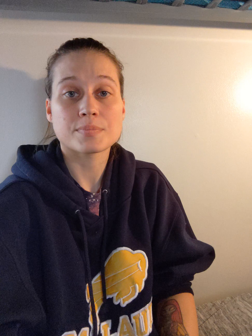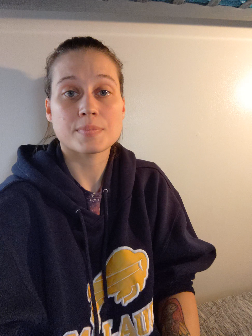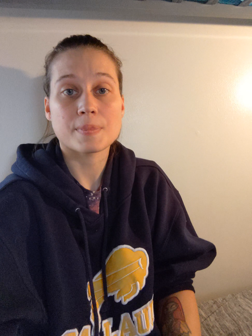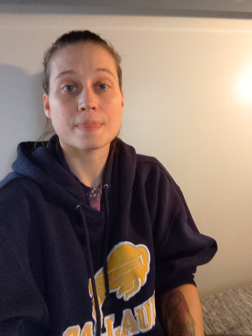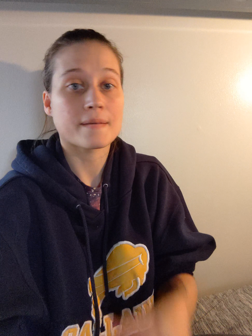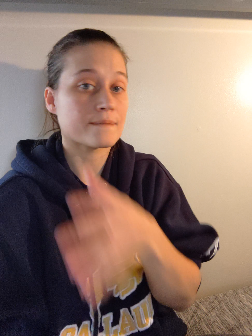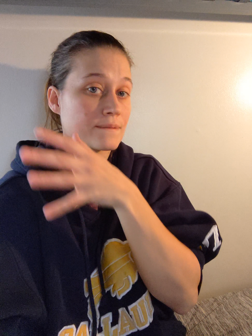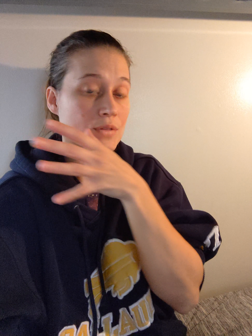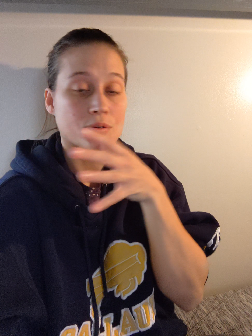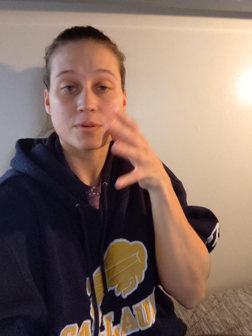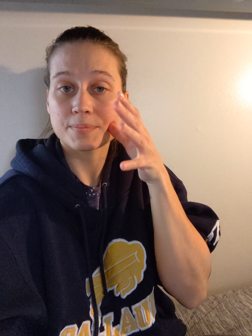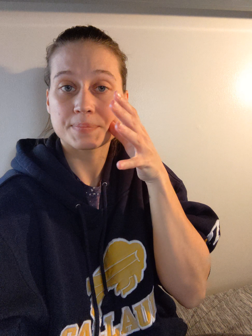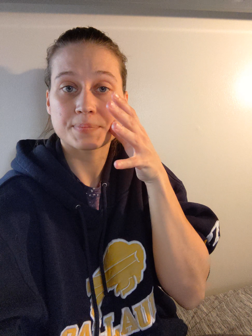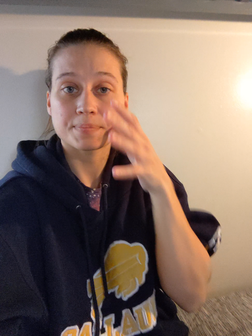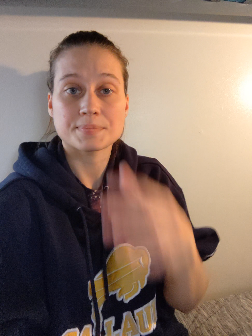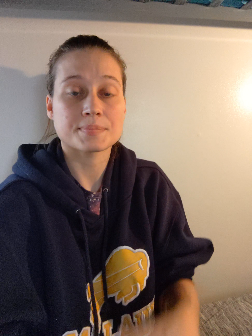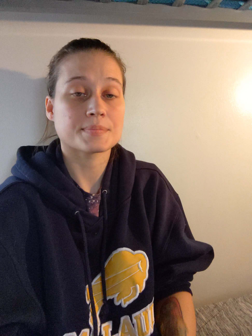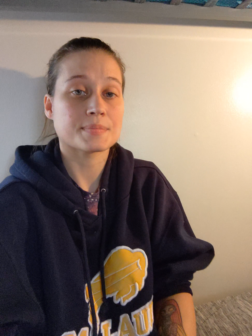farm